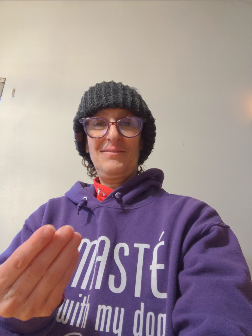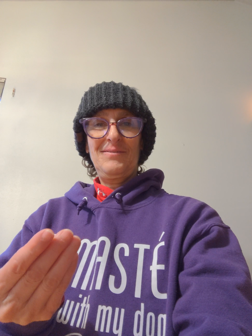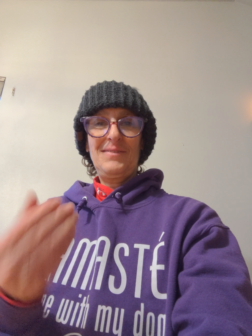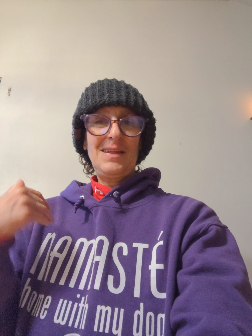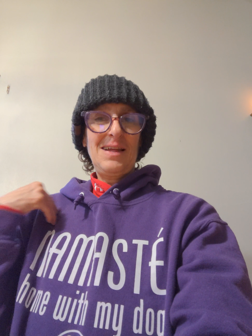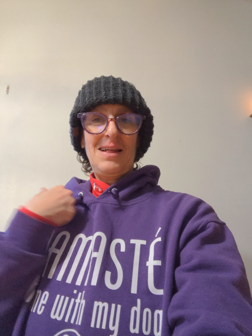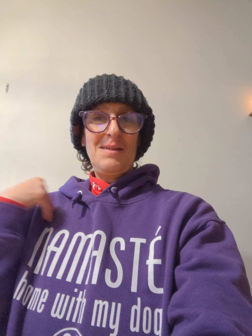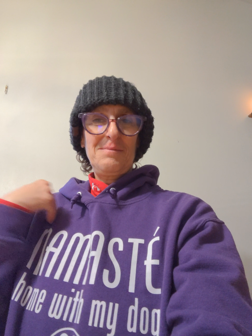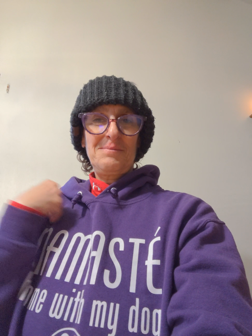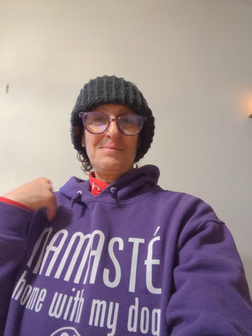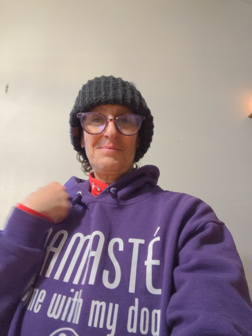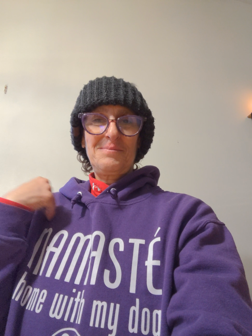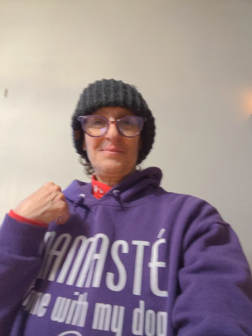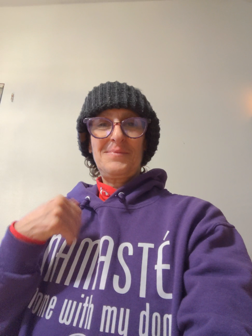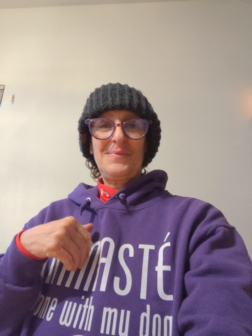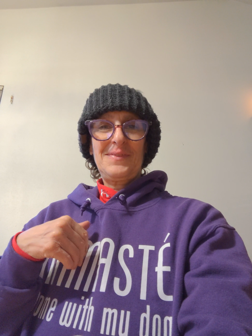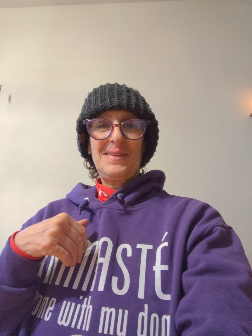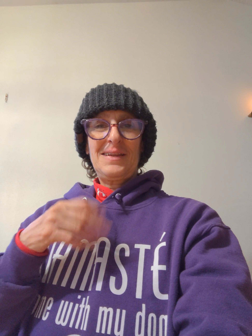animal